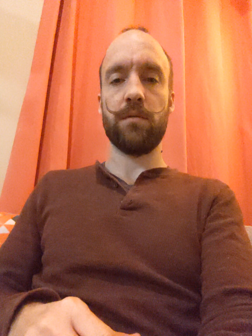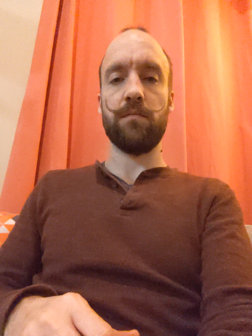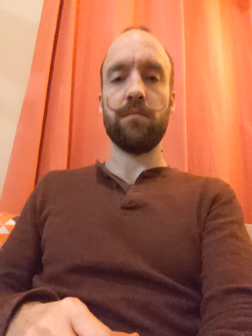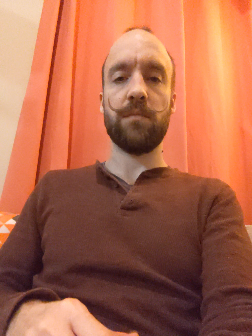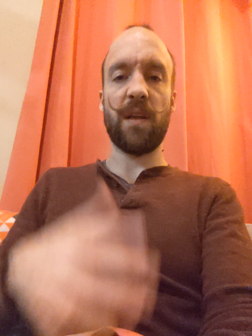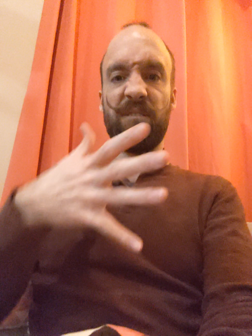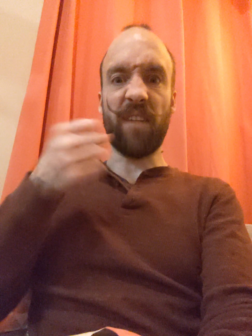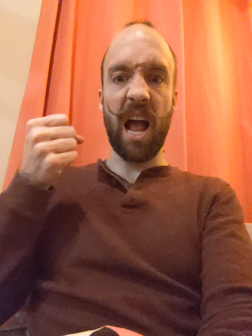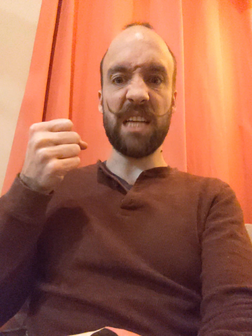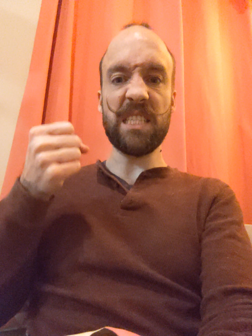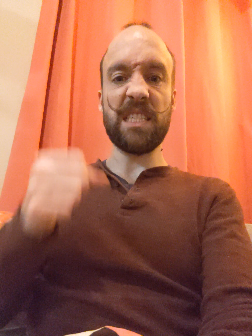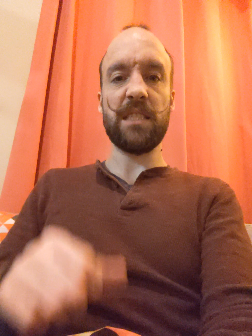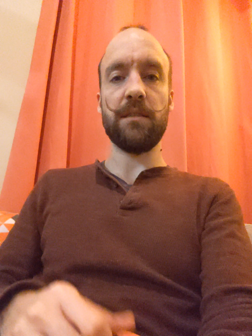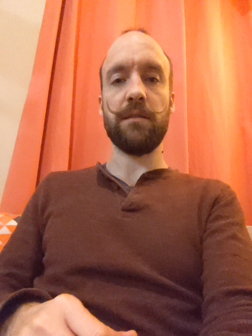fast